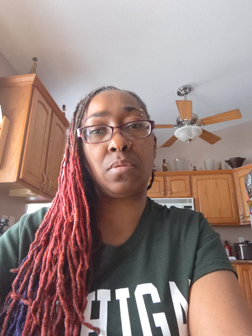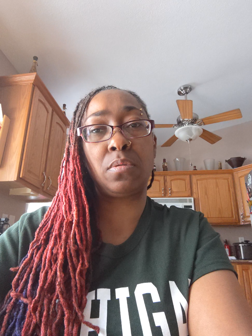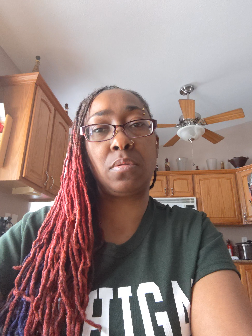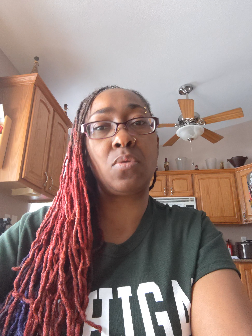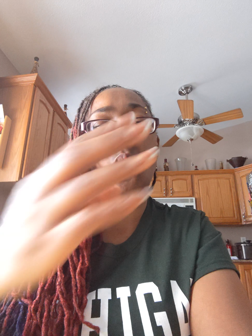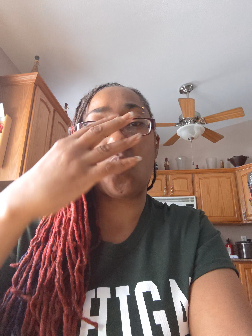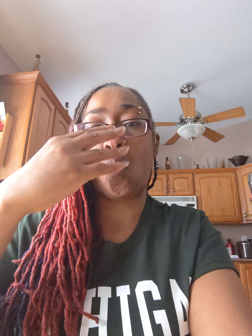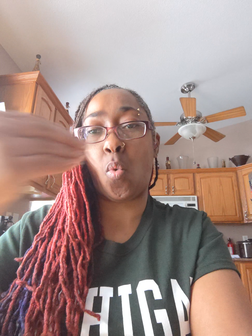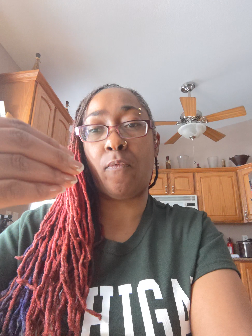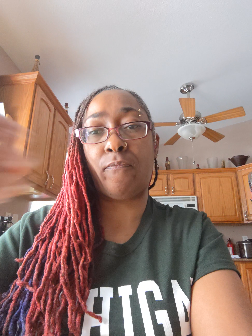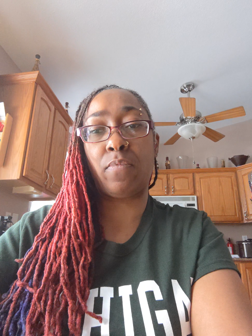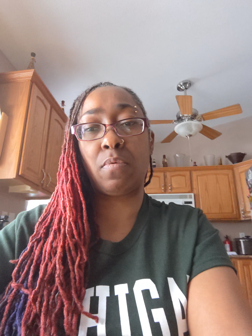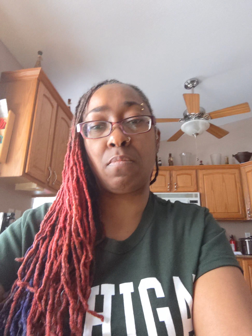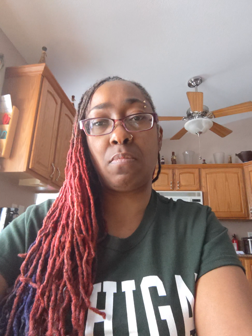wolf